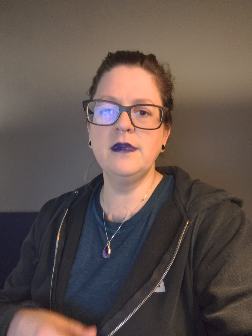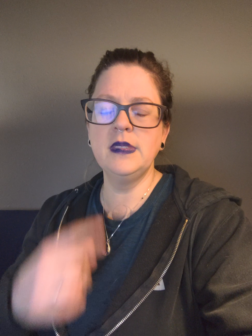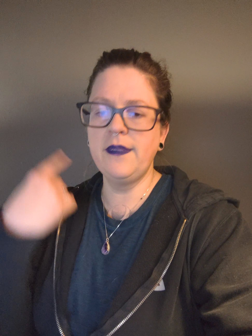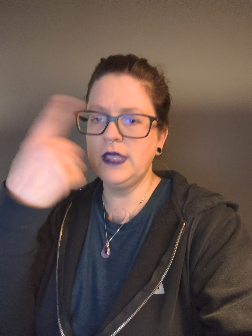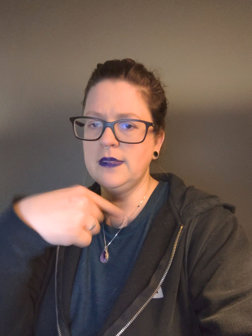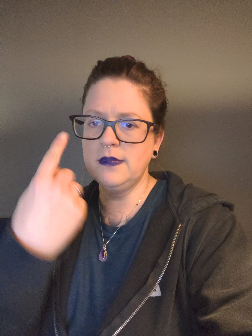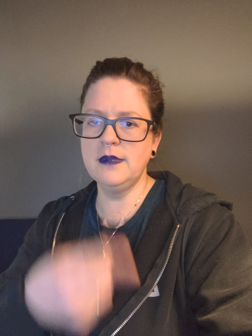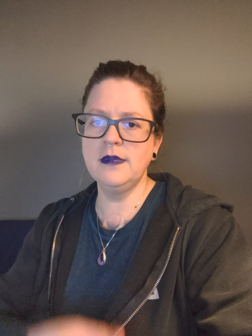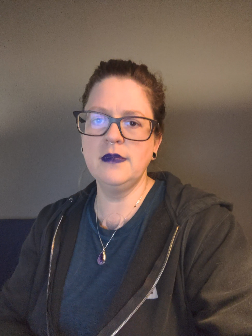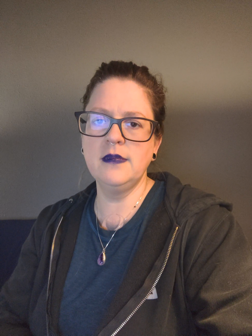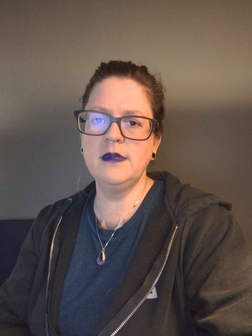face